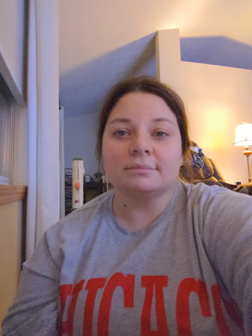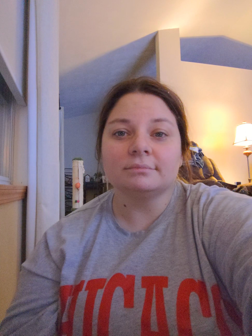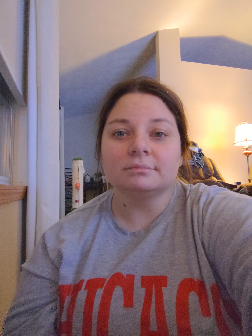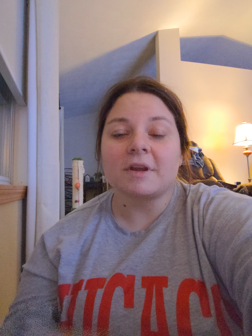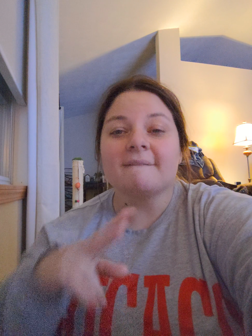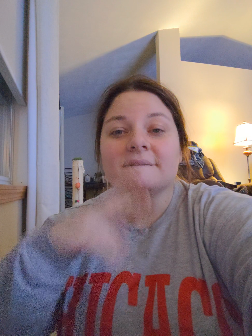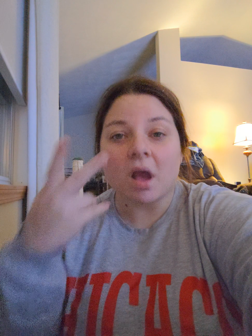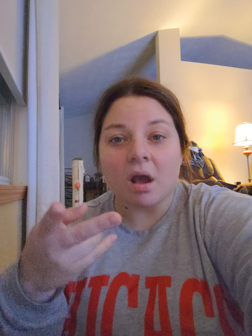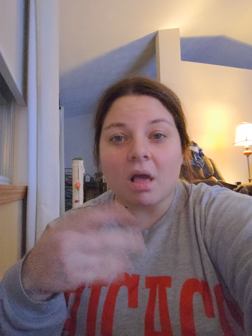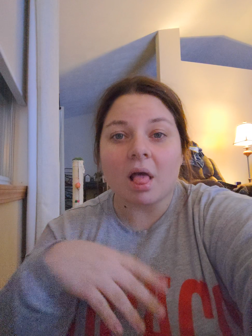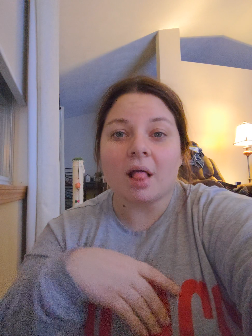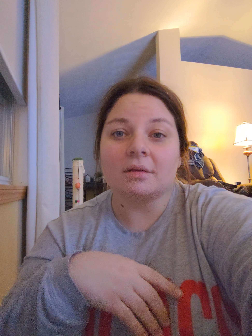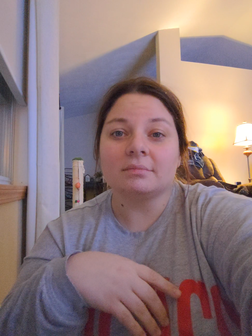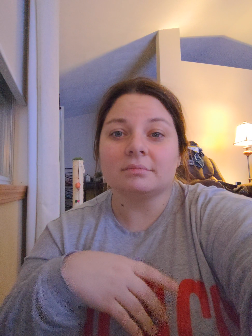fall